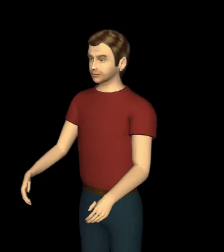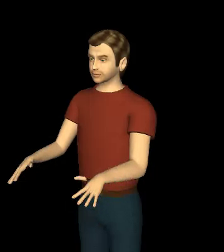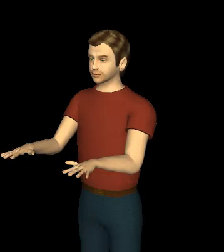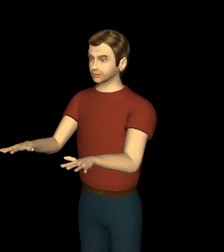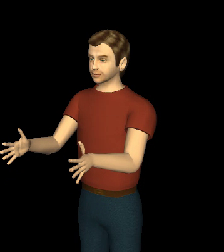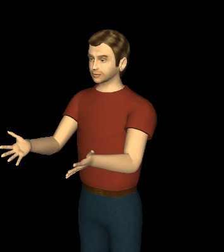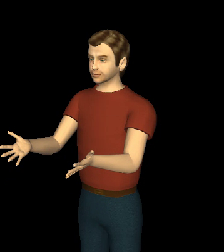كيف